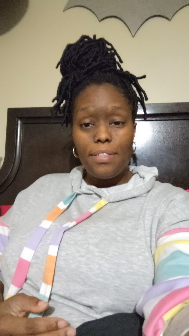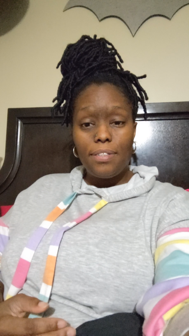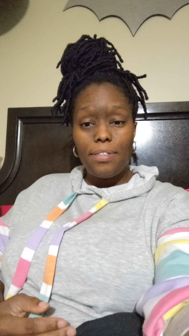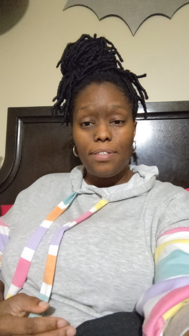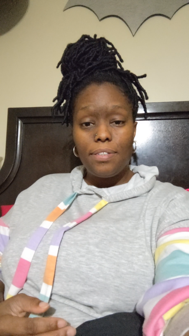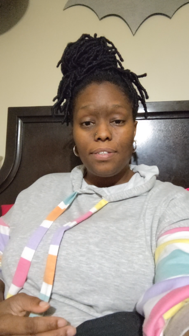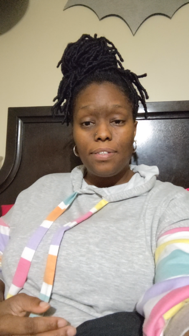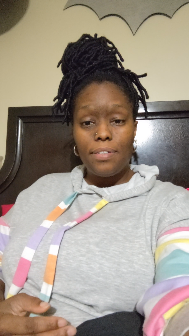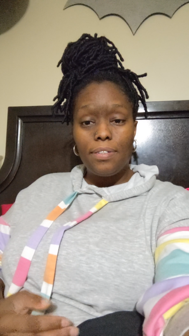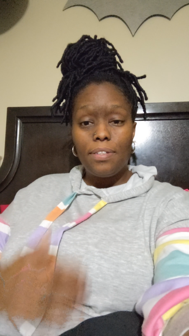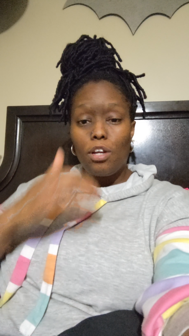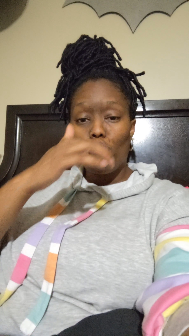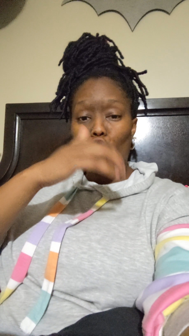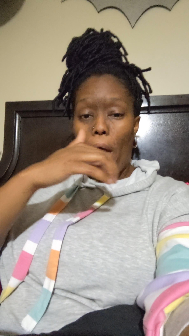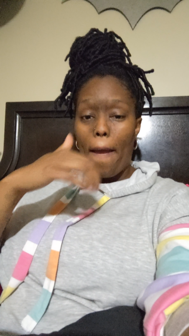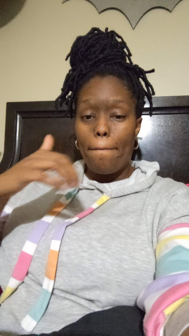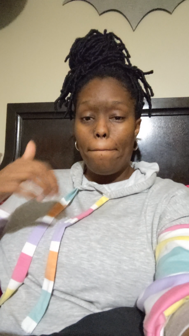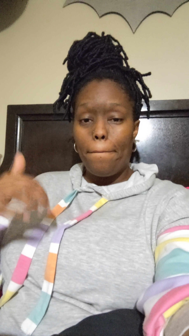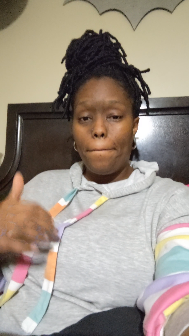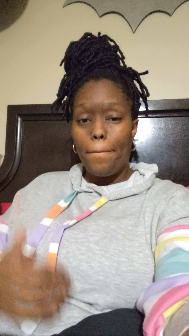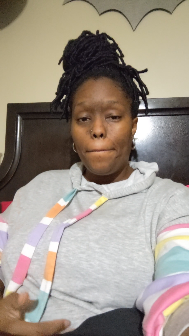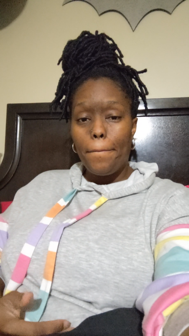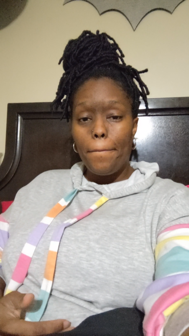grapes